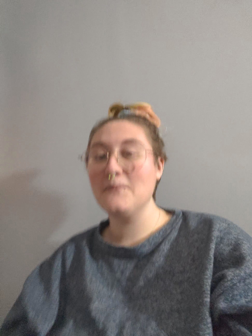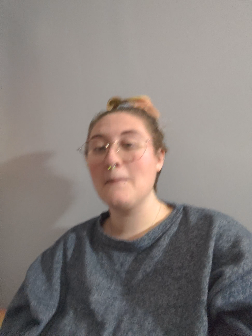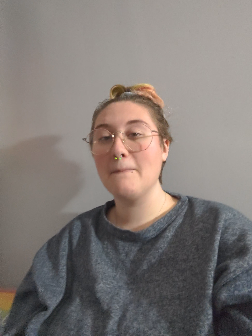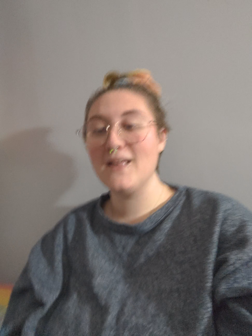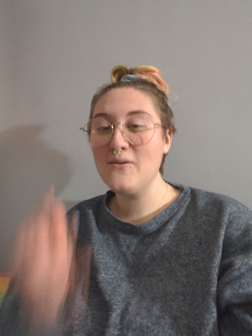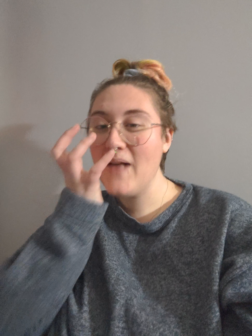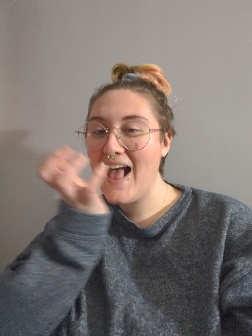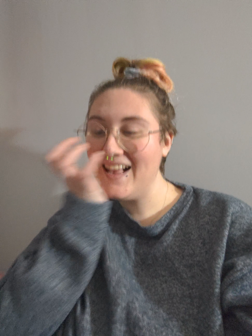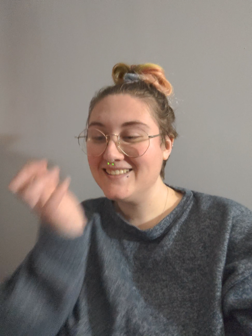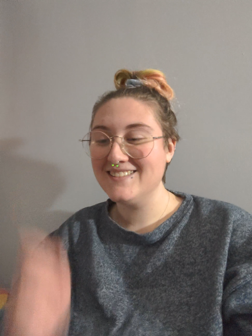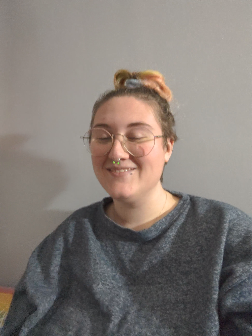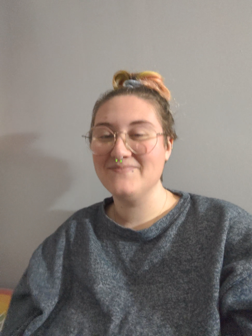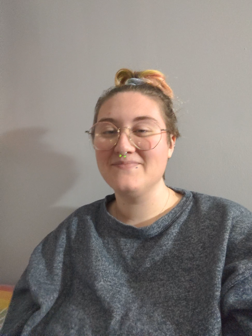grass